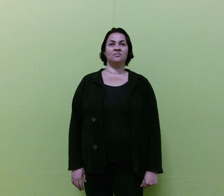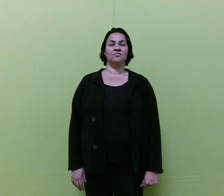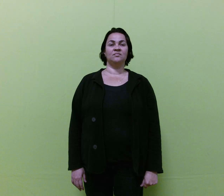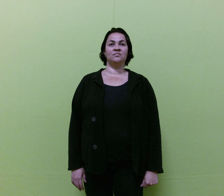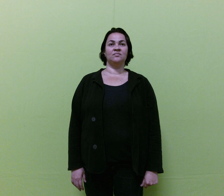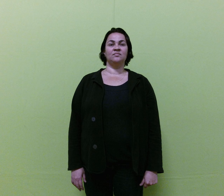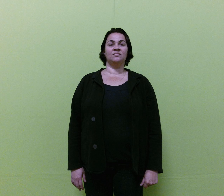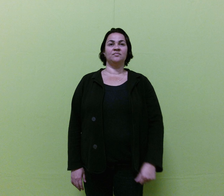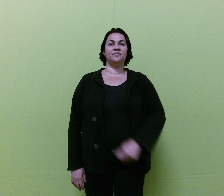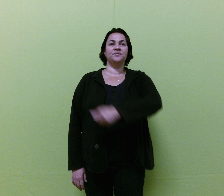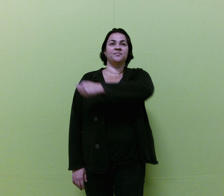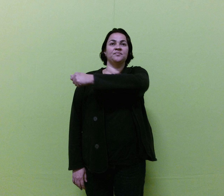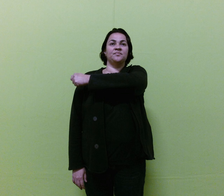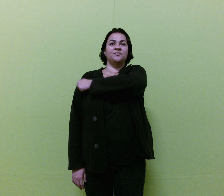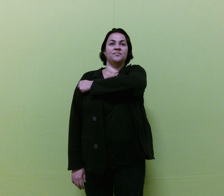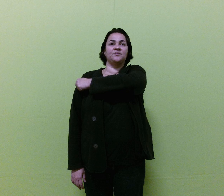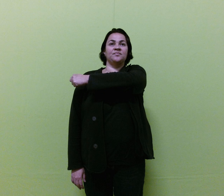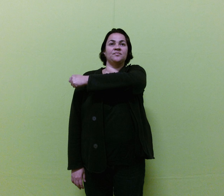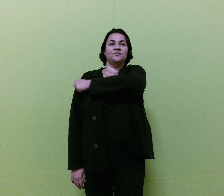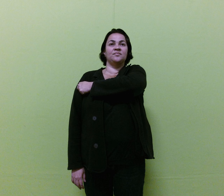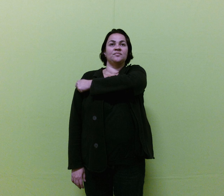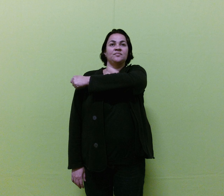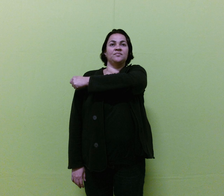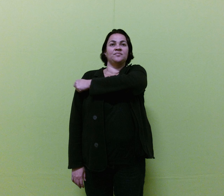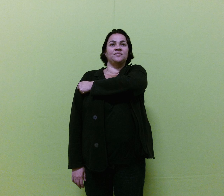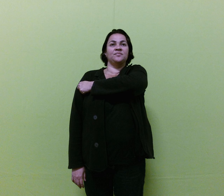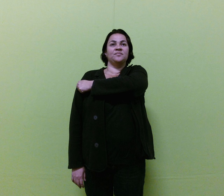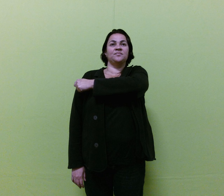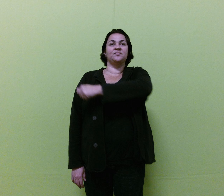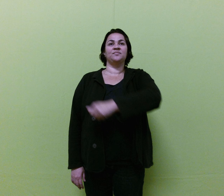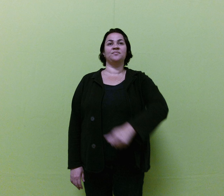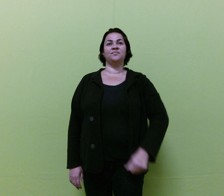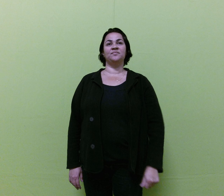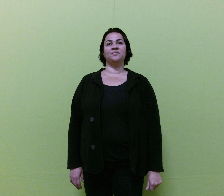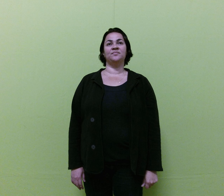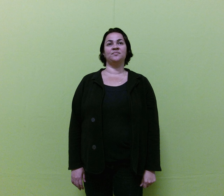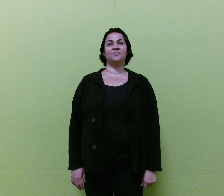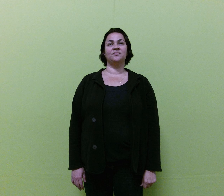aluno